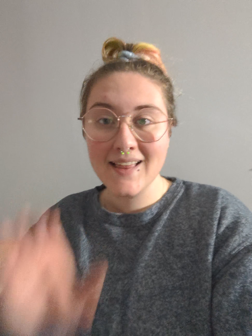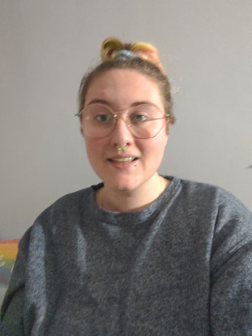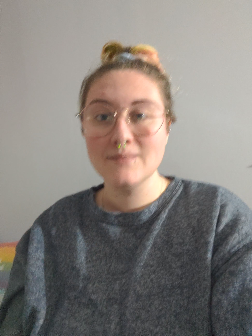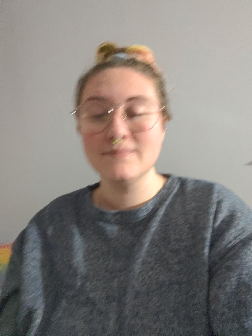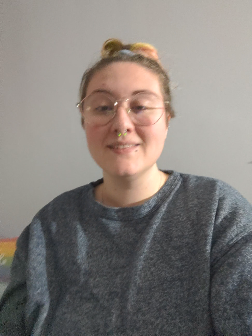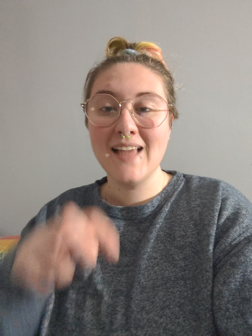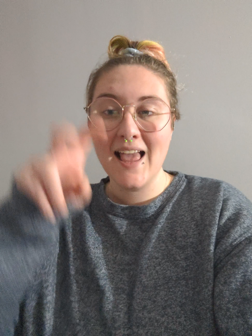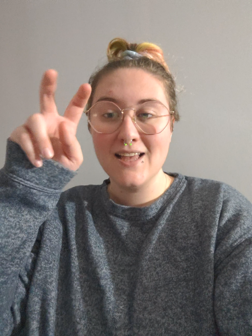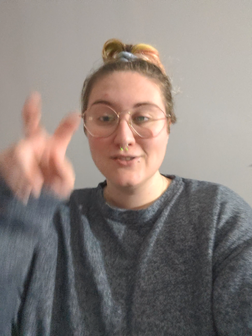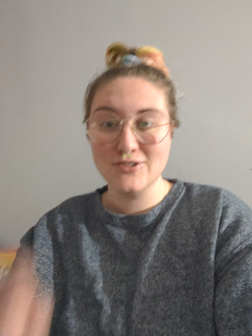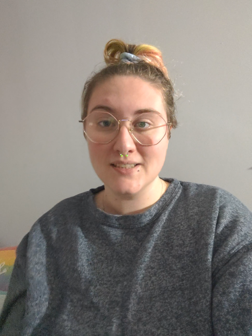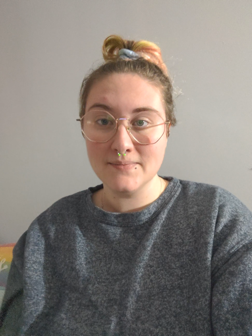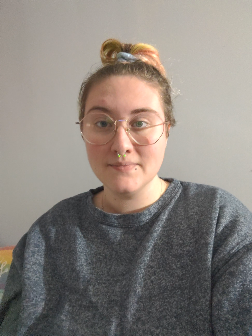stairs